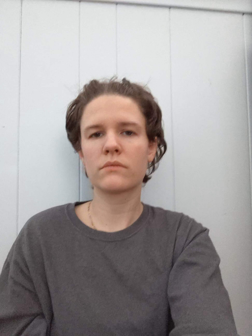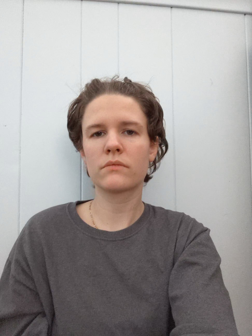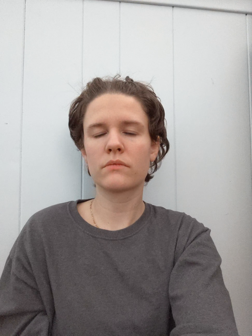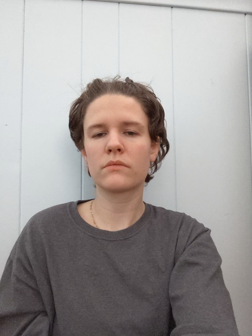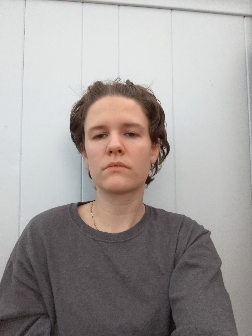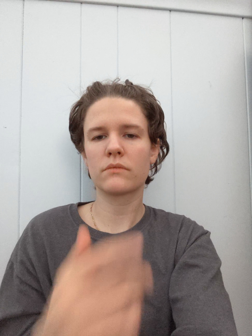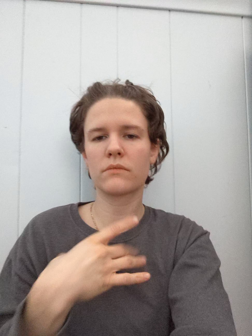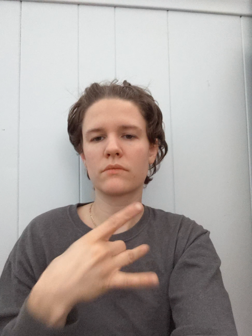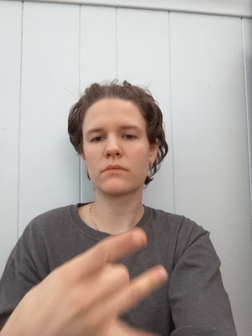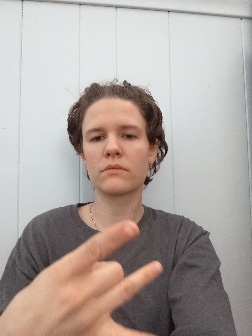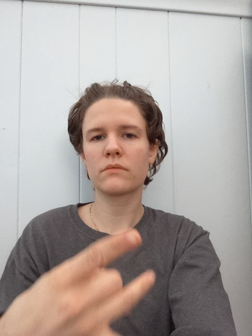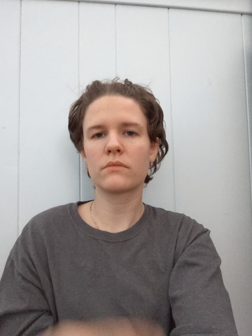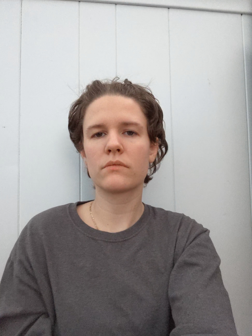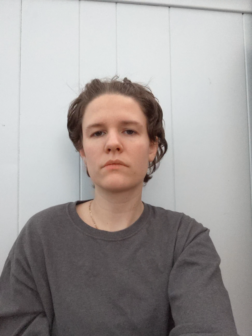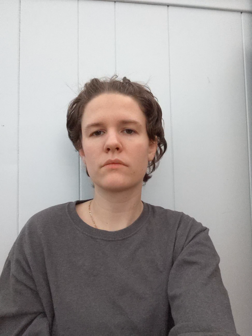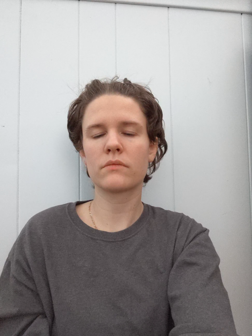like